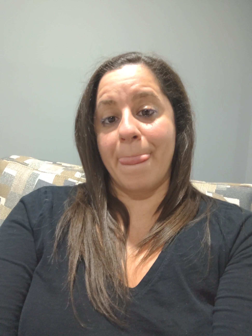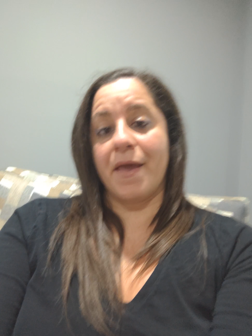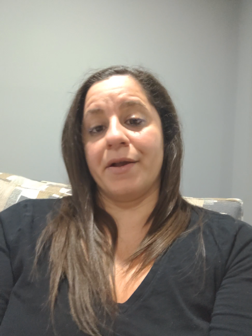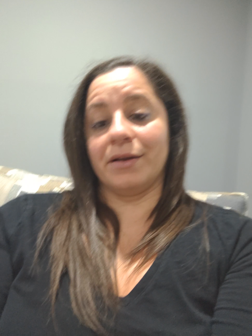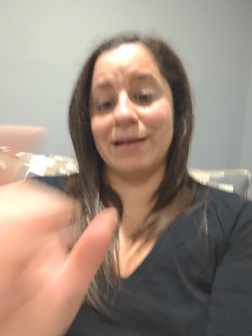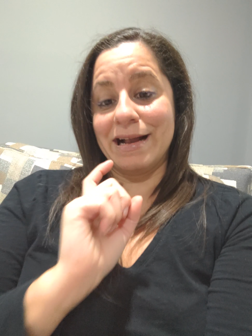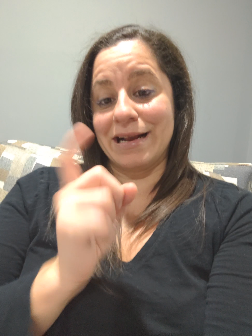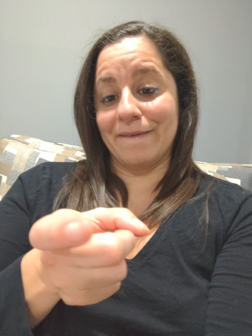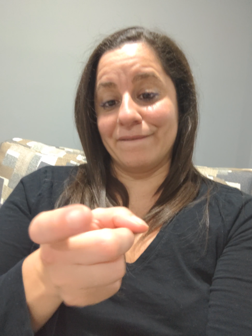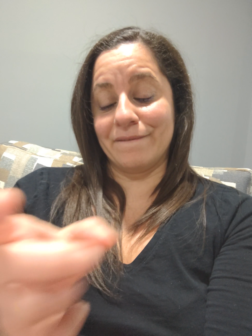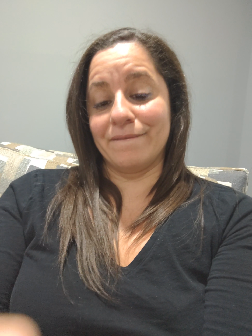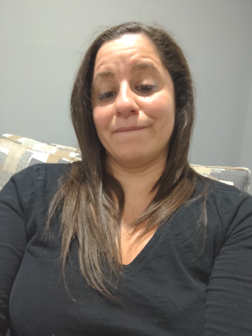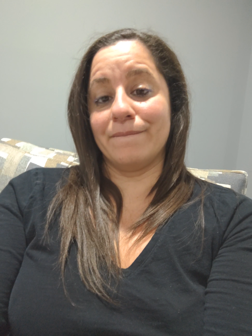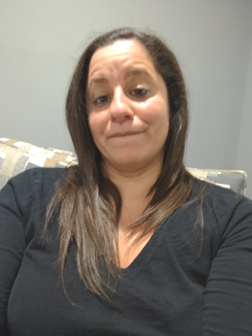gift